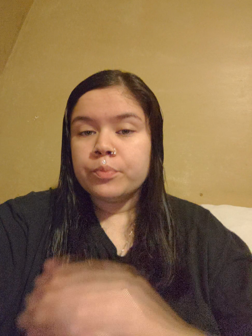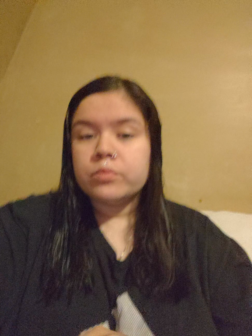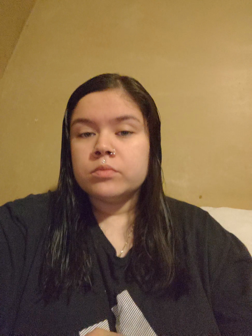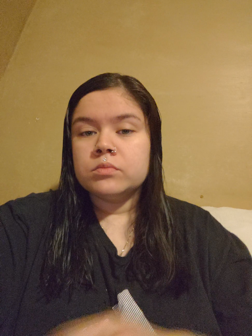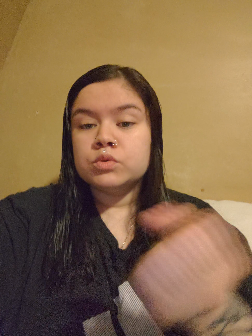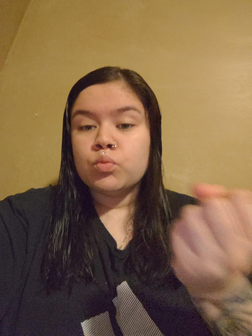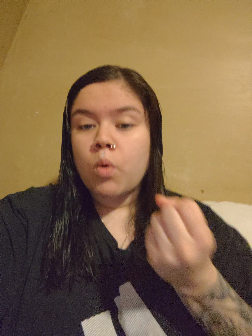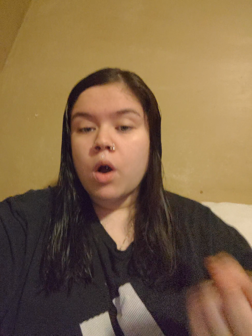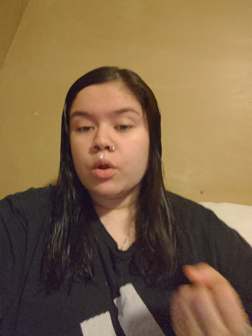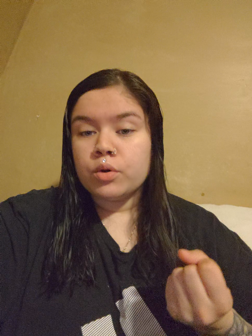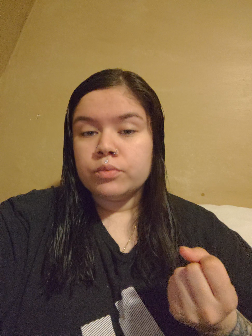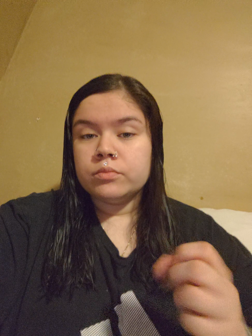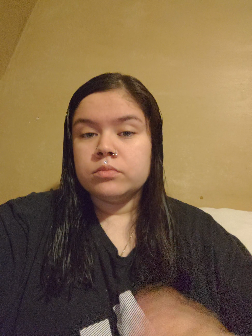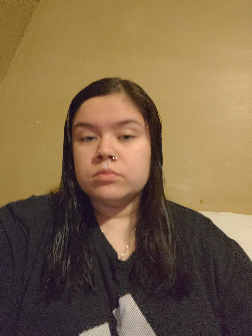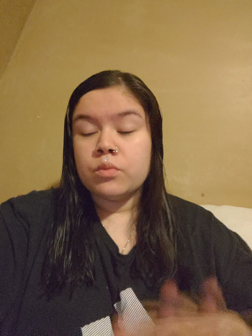drawer